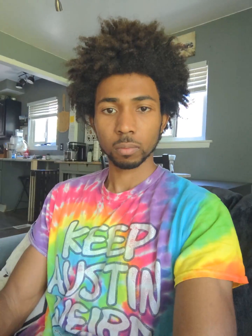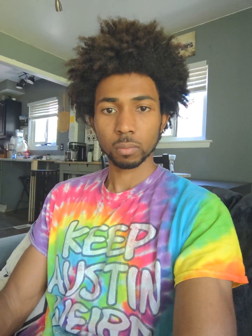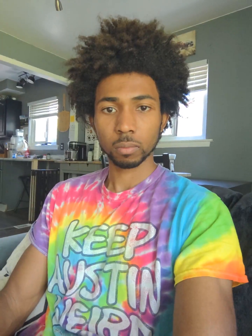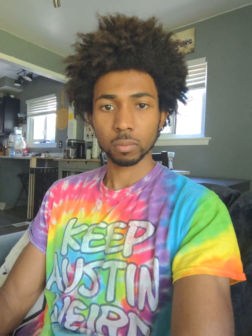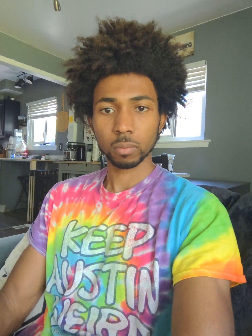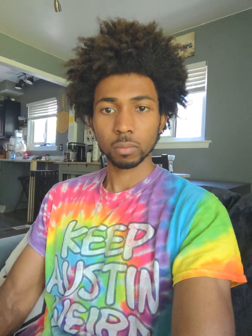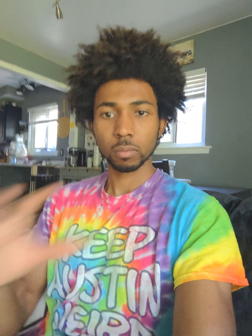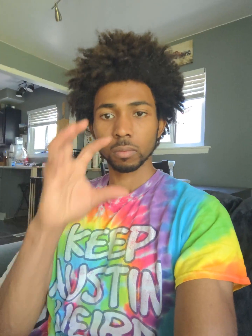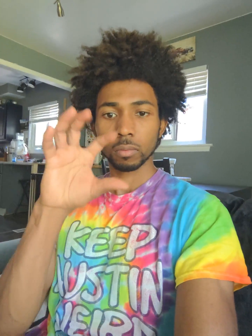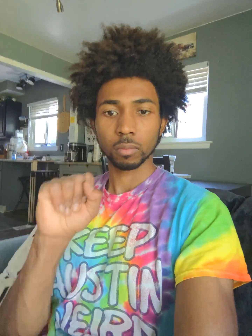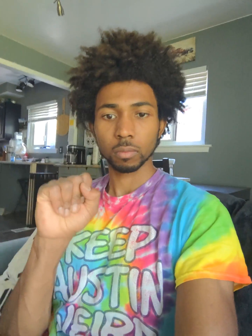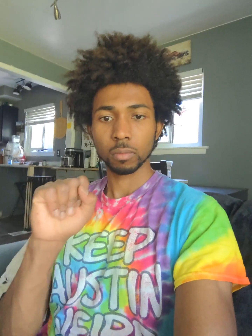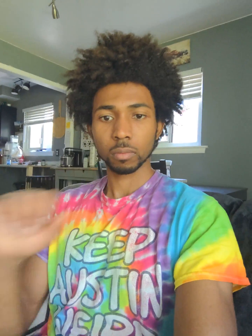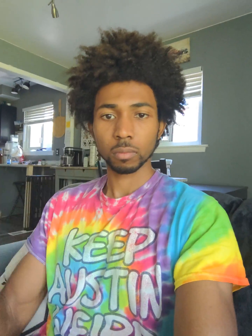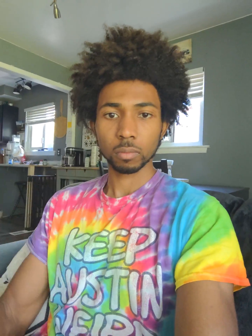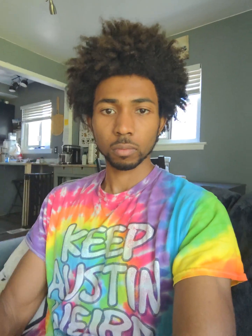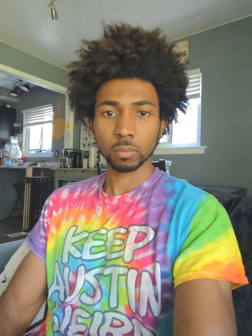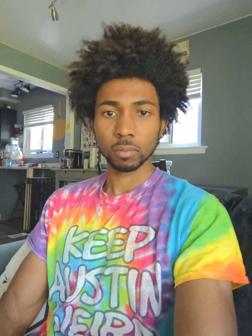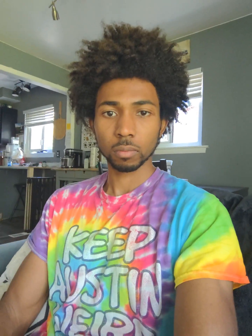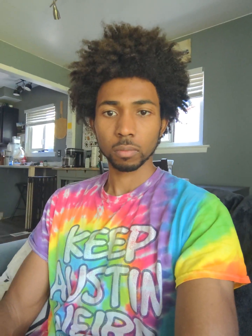catch